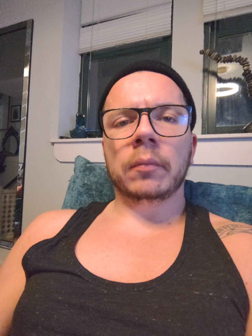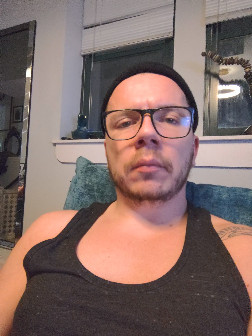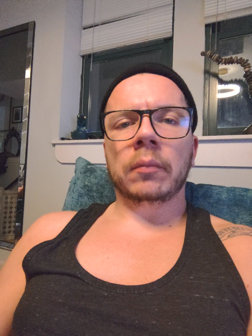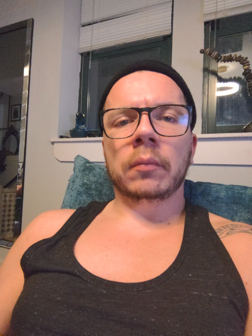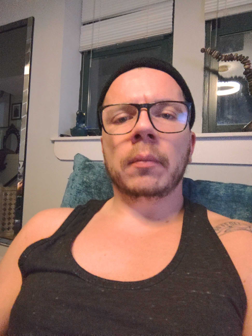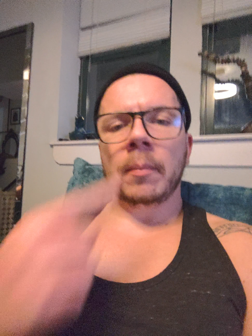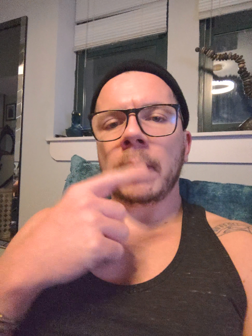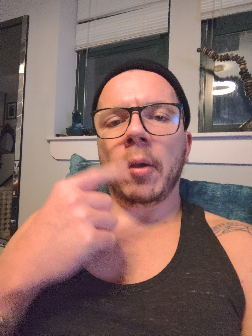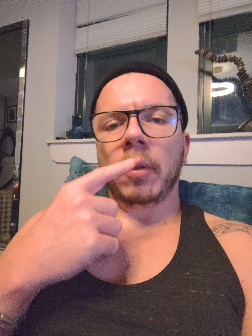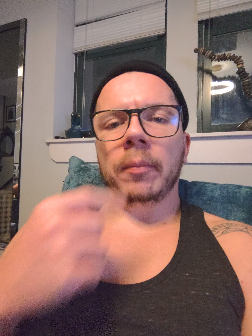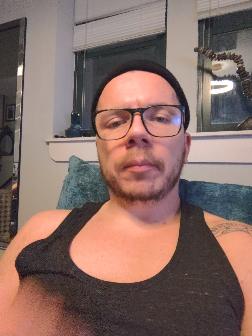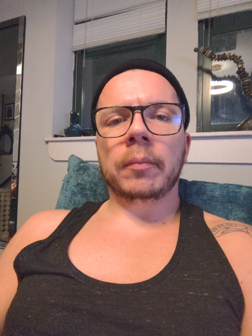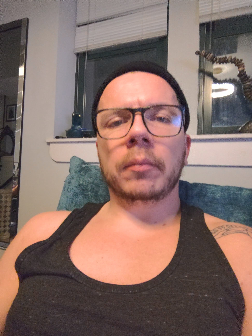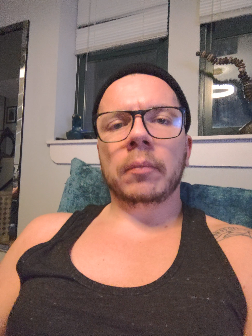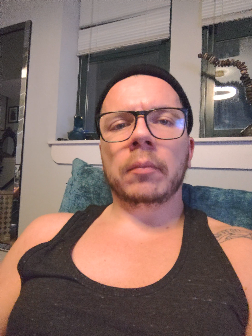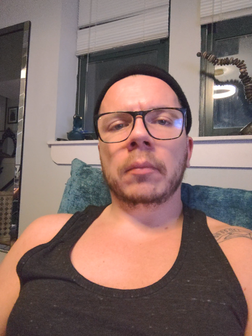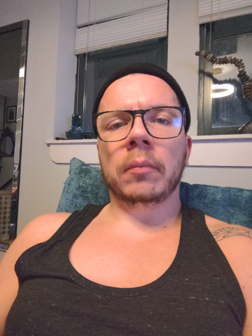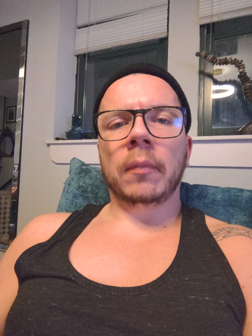mouth